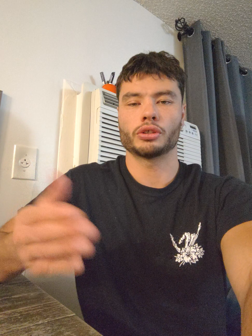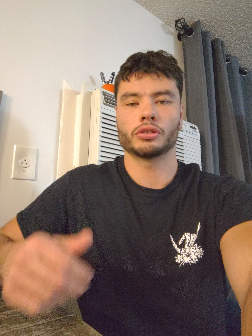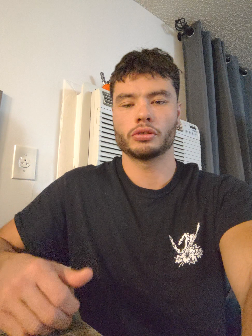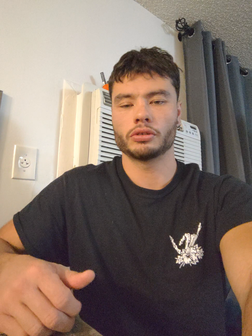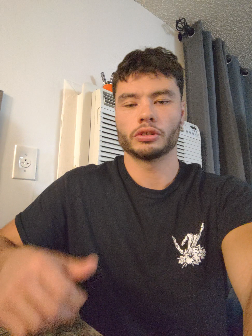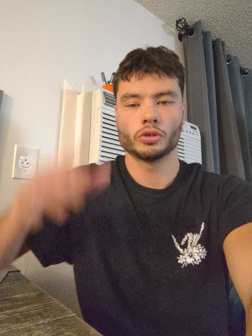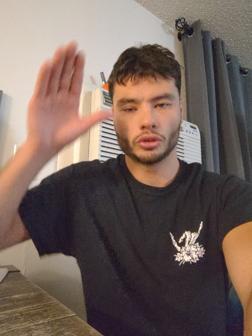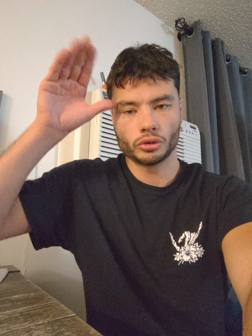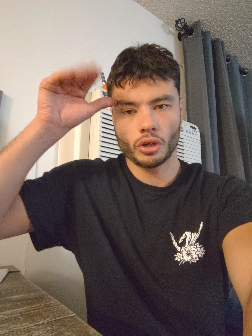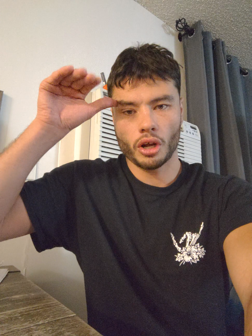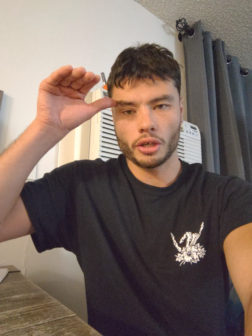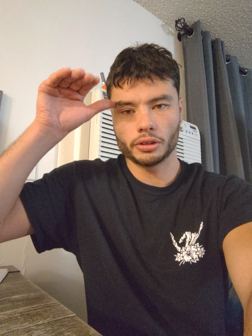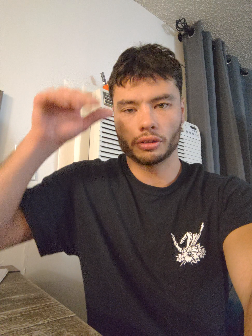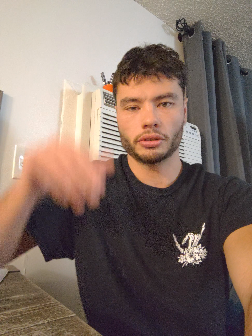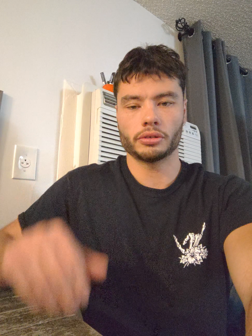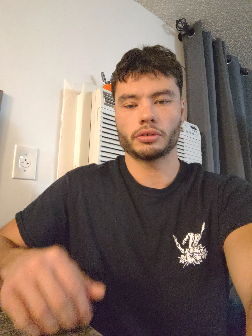donkey